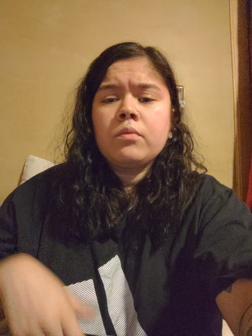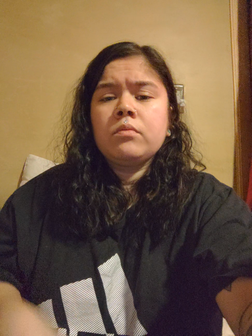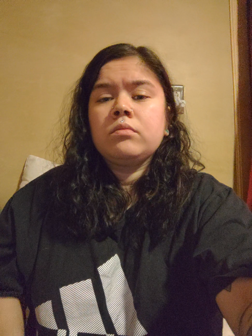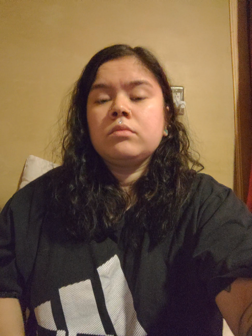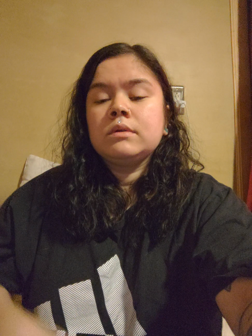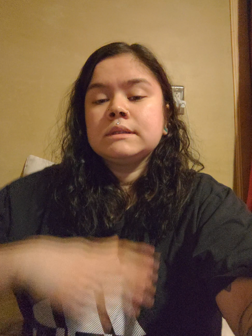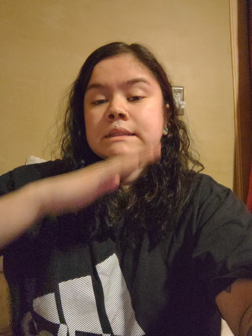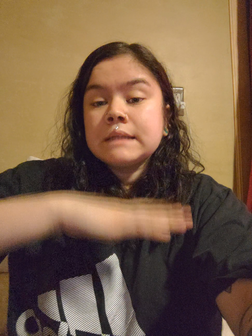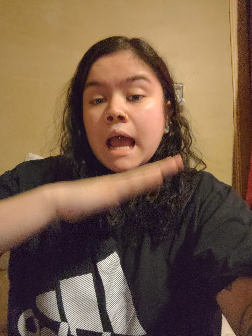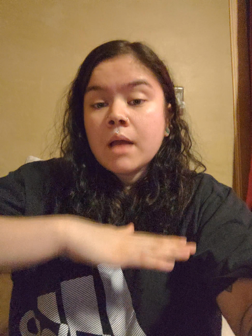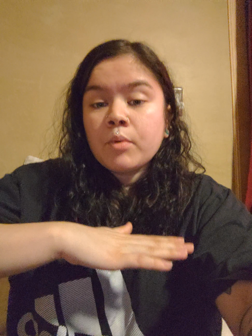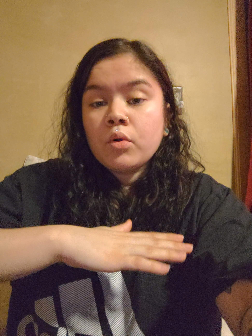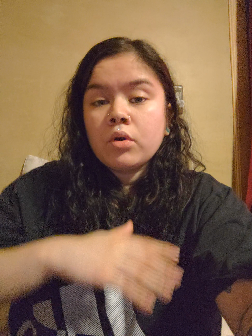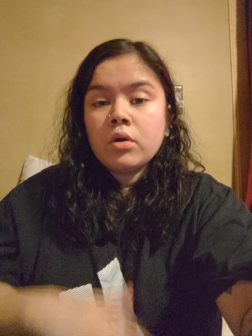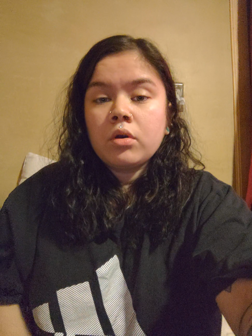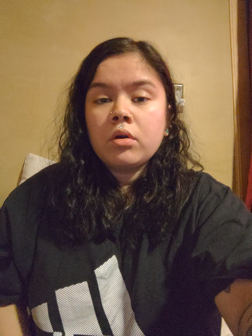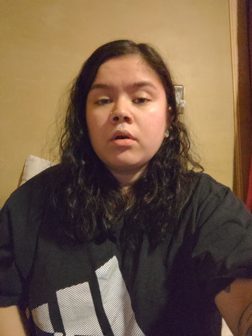table